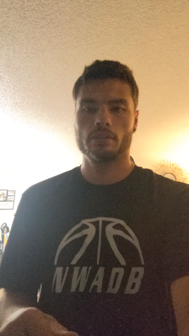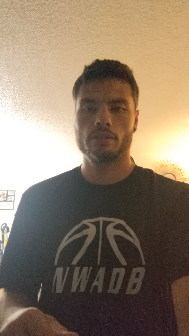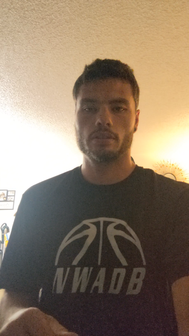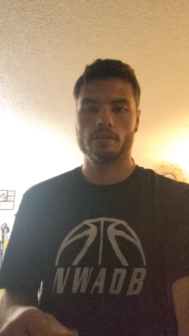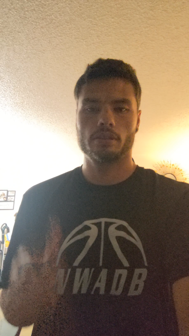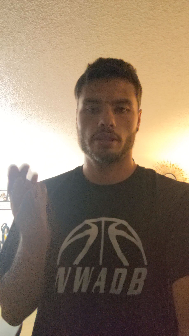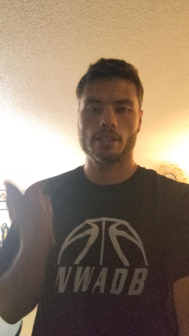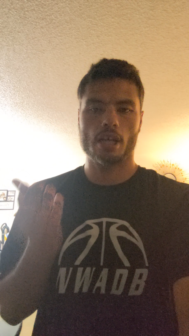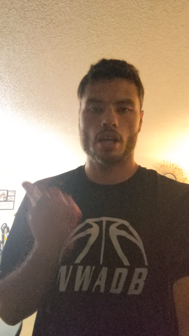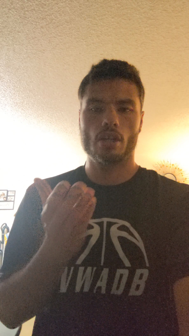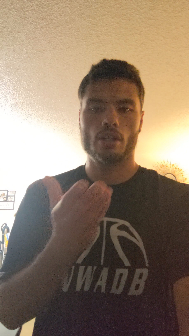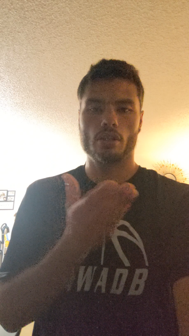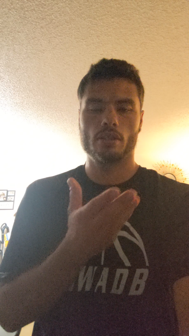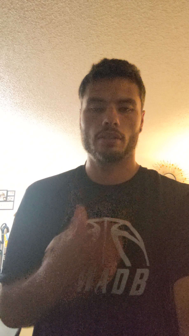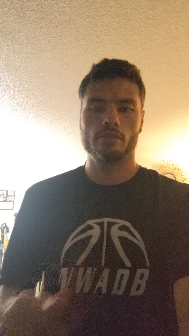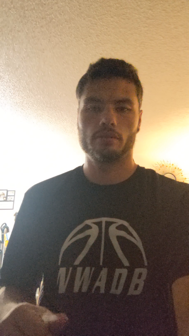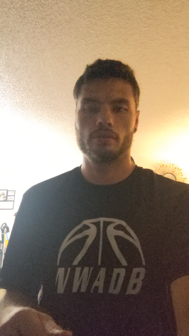carry